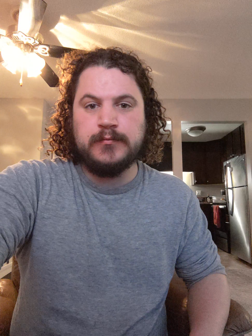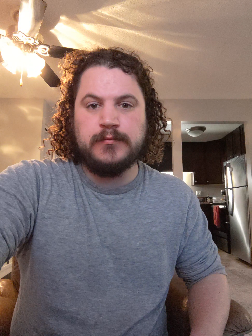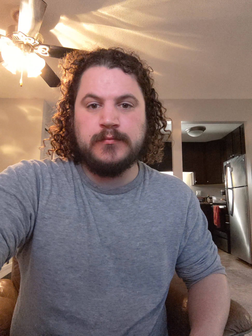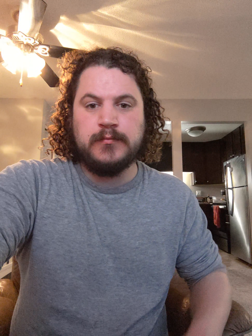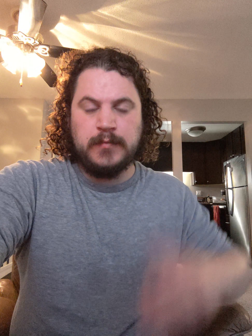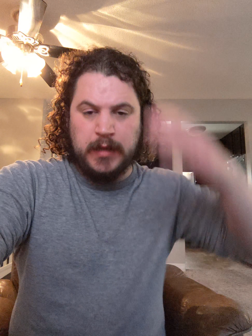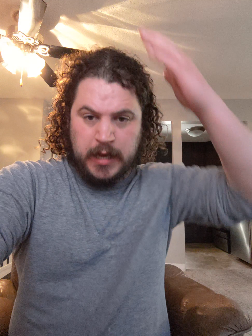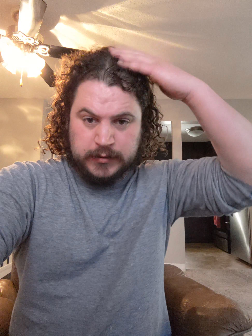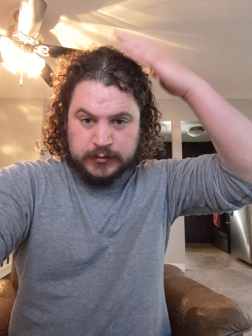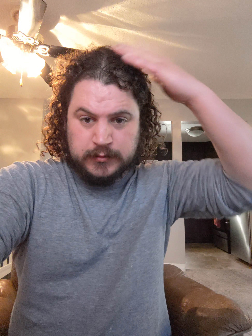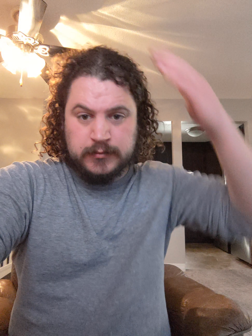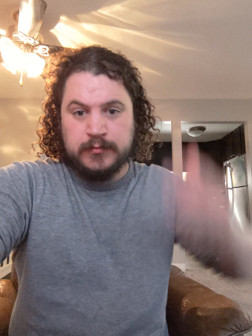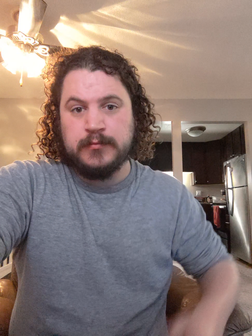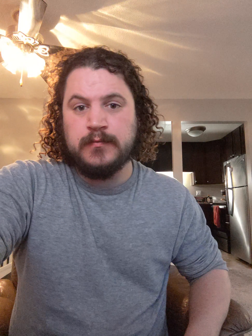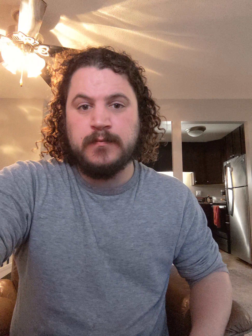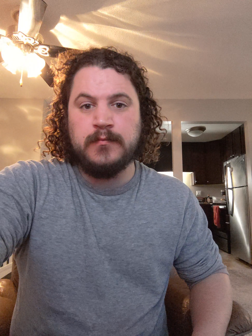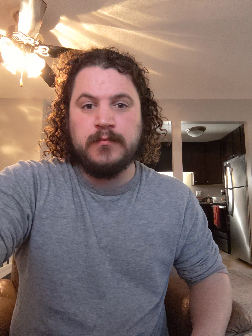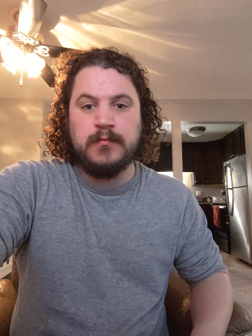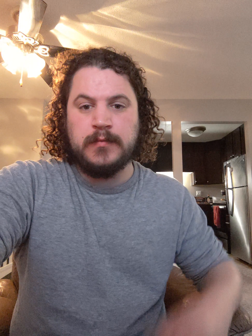hat